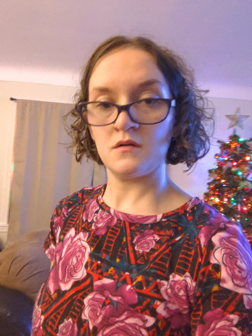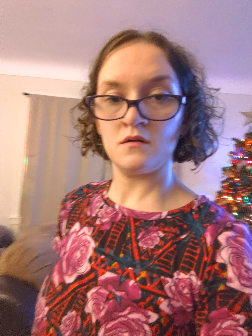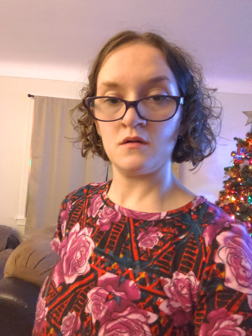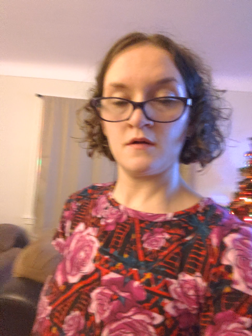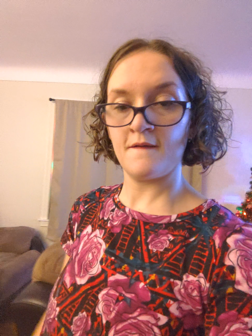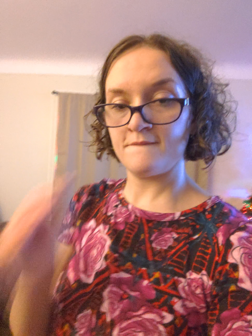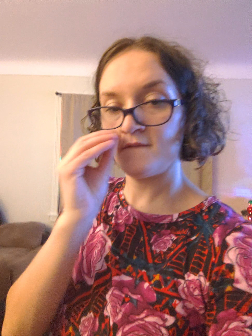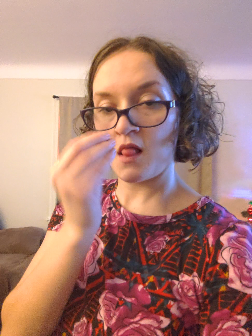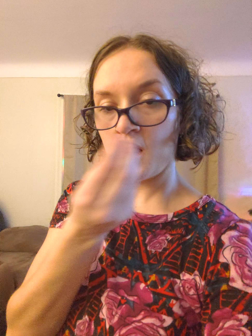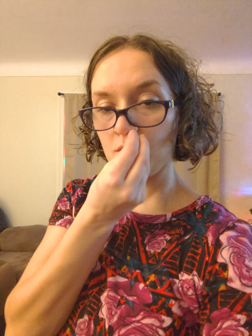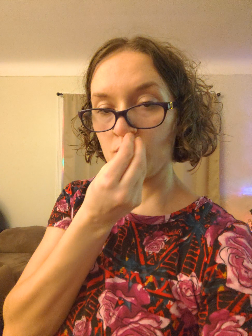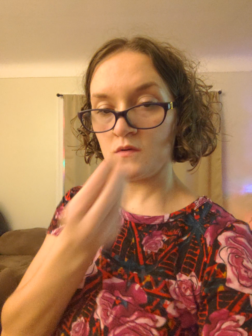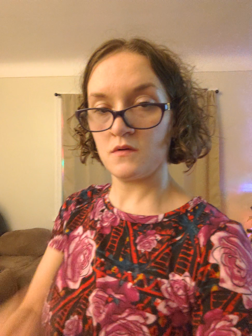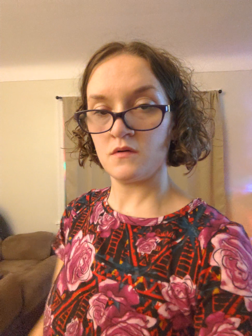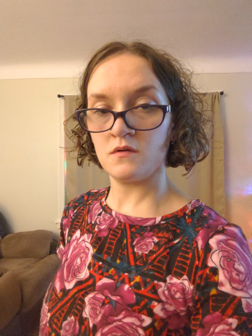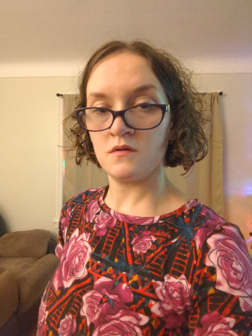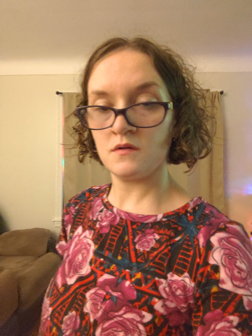flower